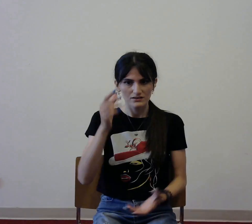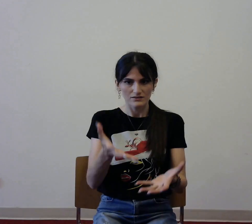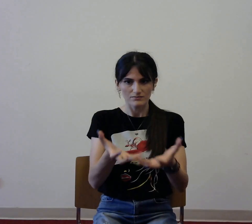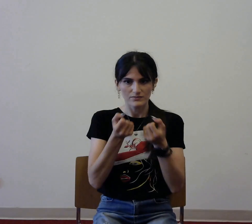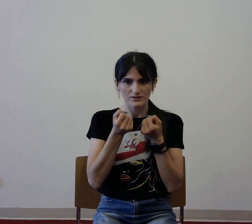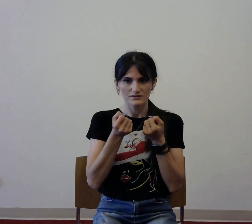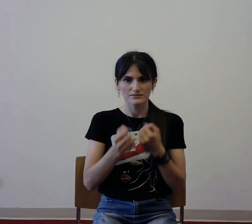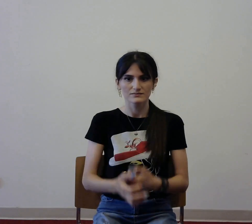almışam